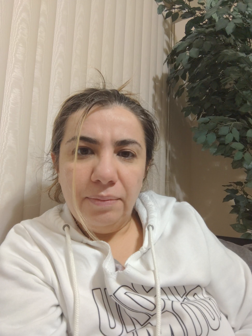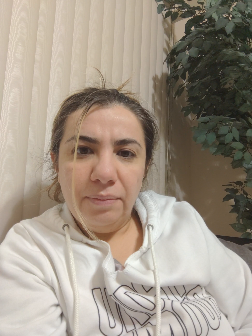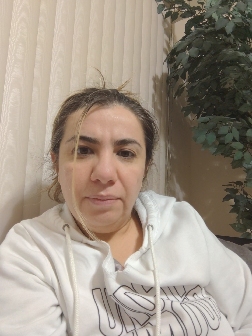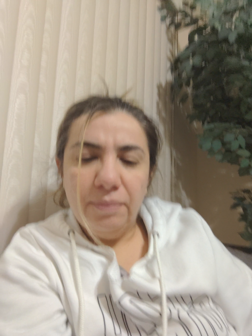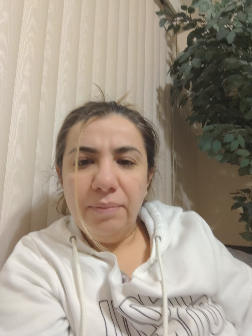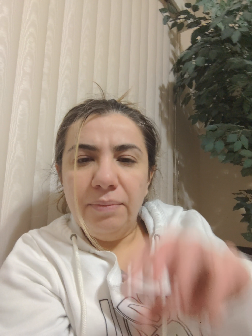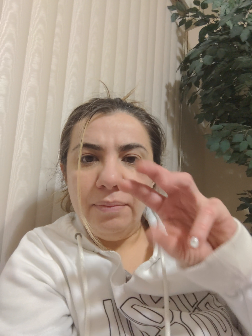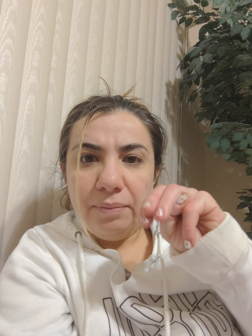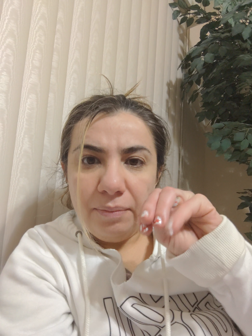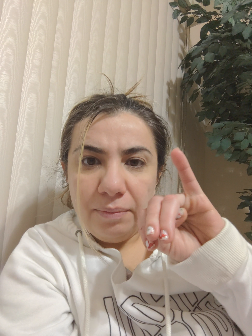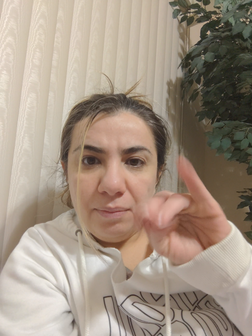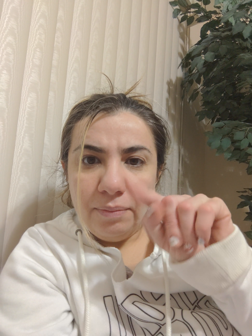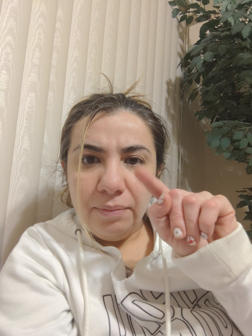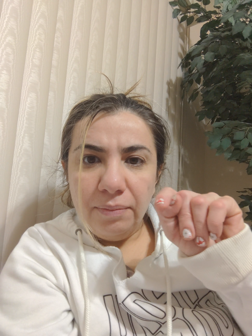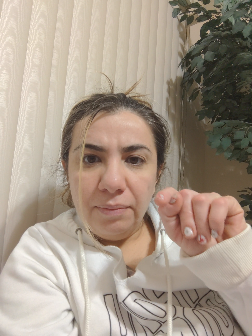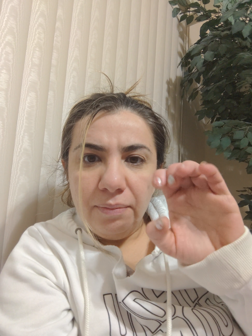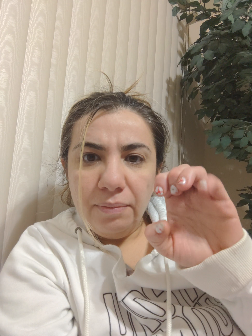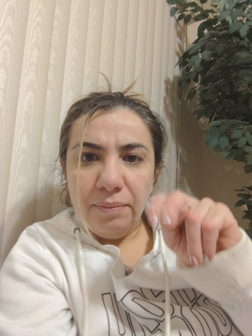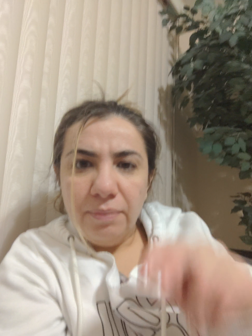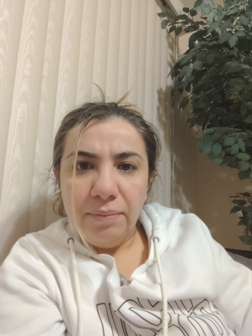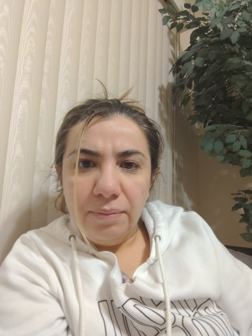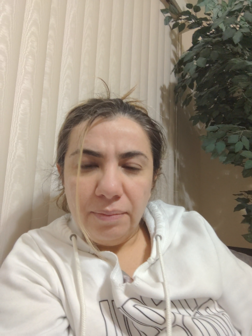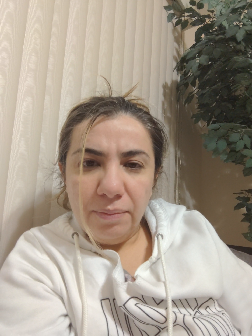mitten